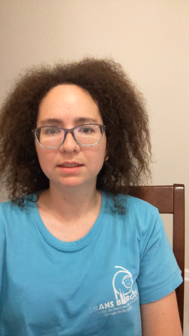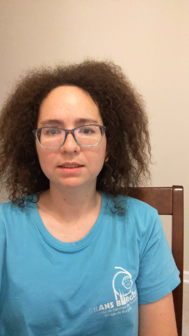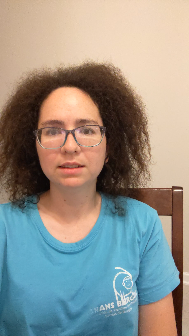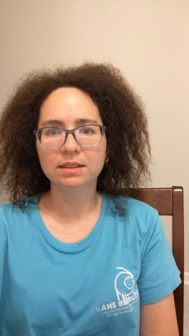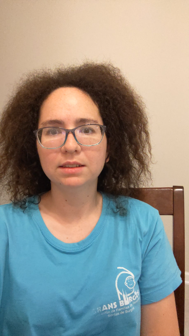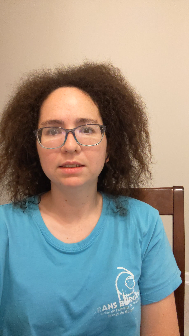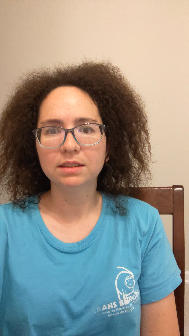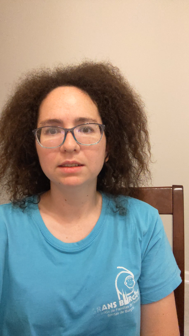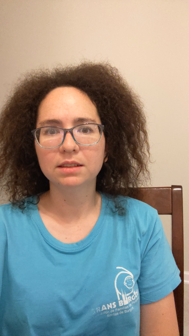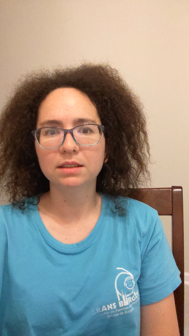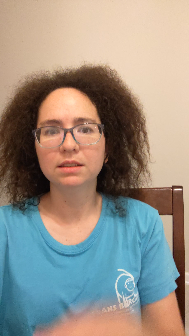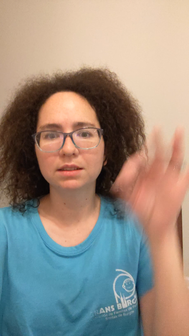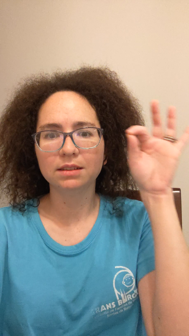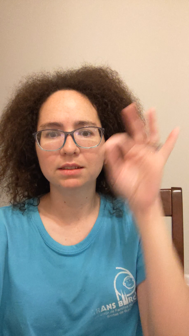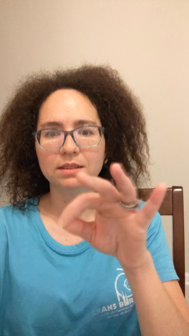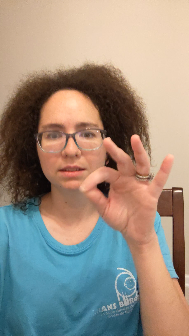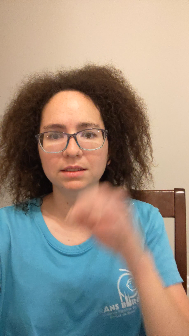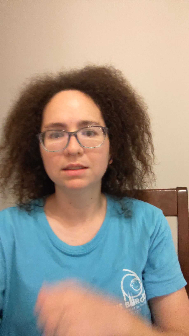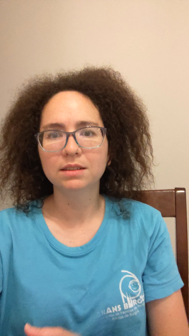fit